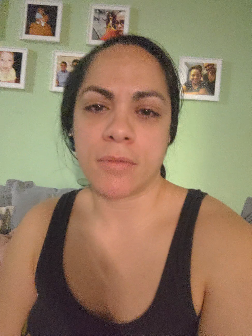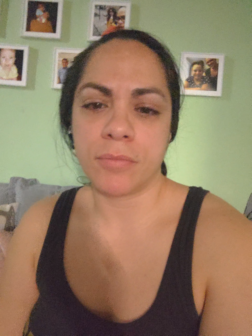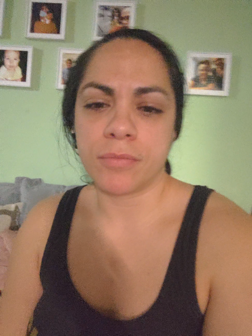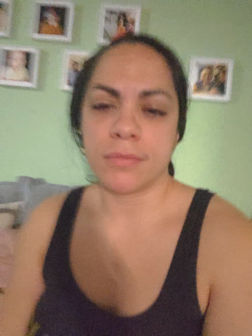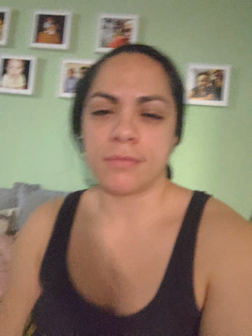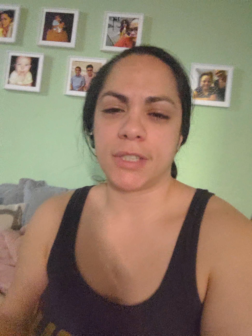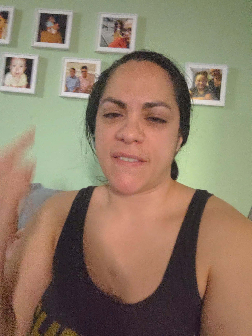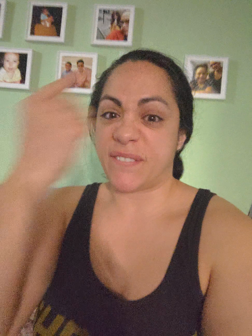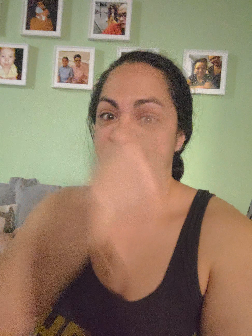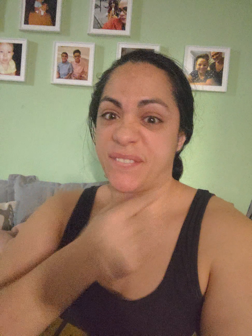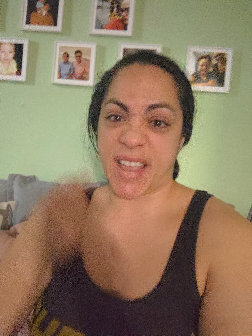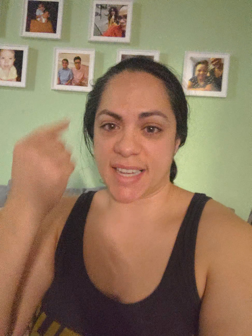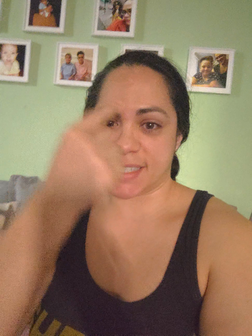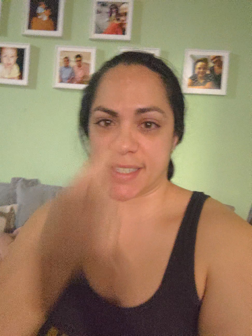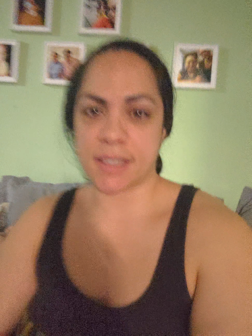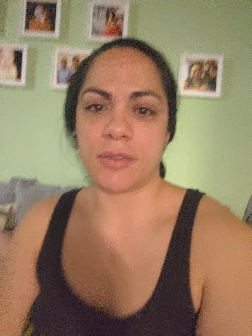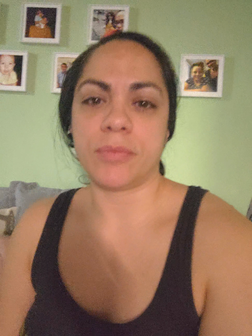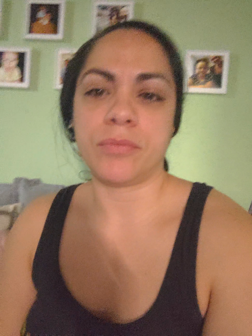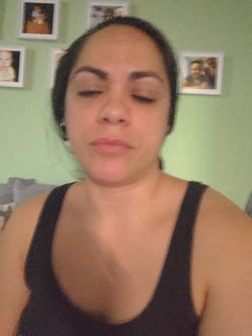face